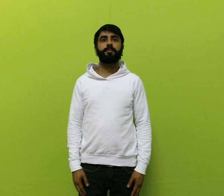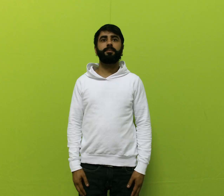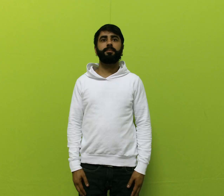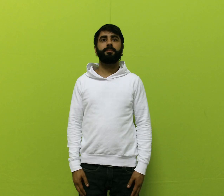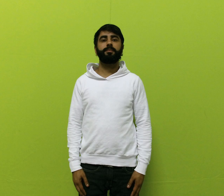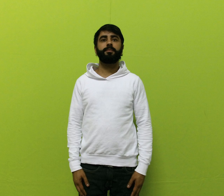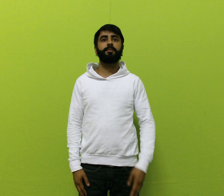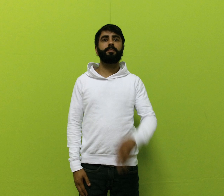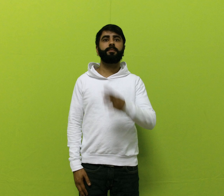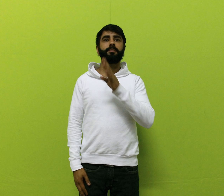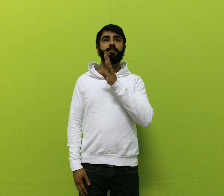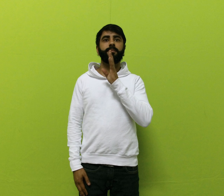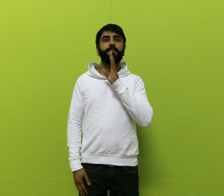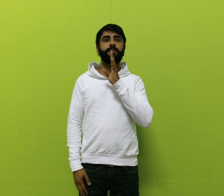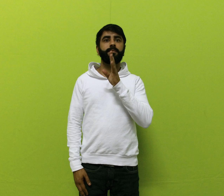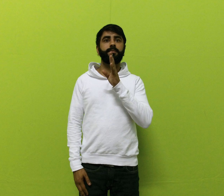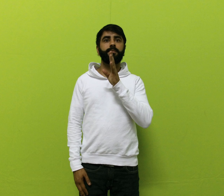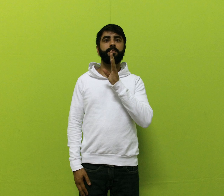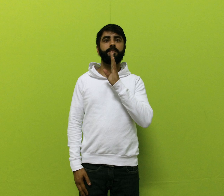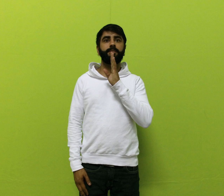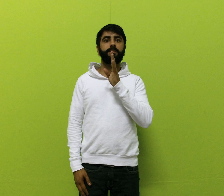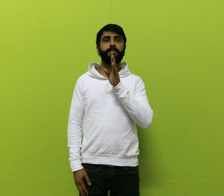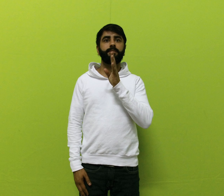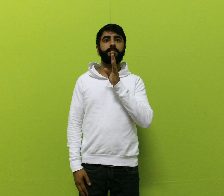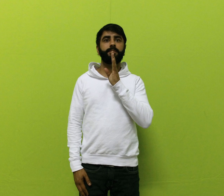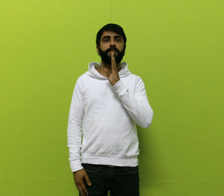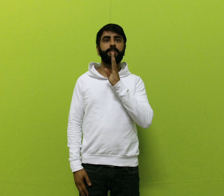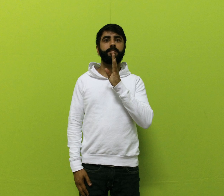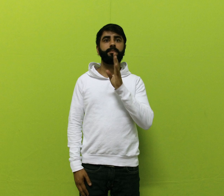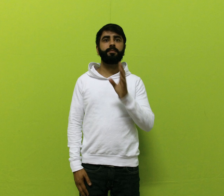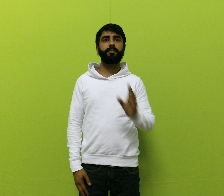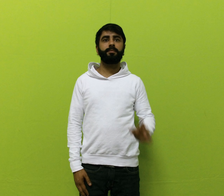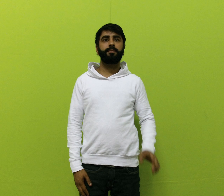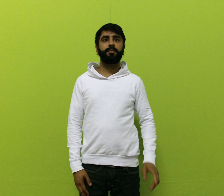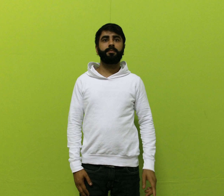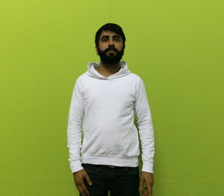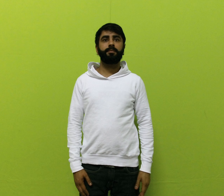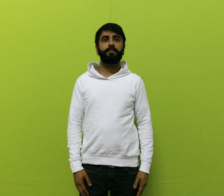conhecer